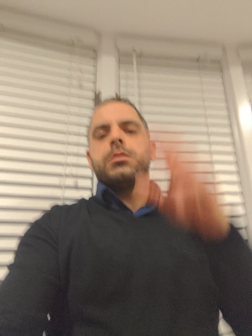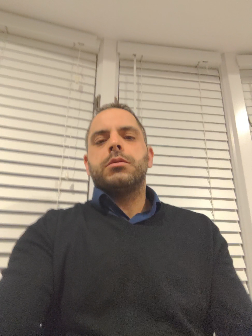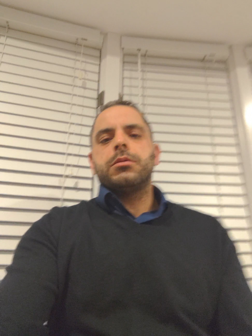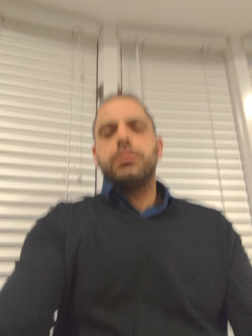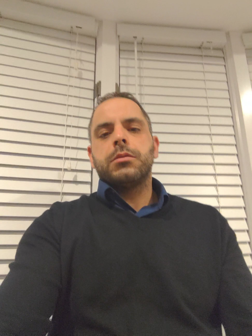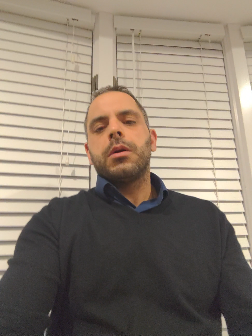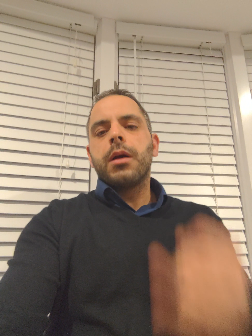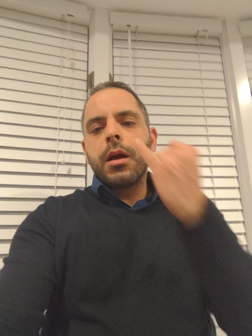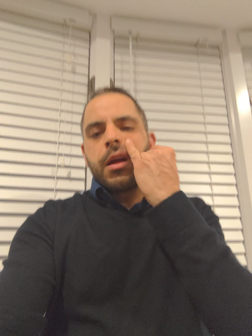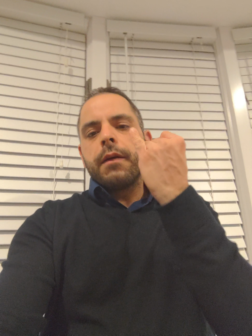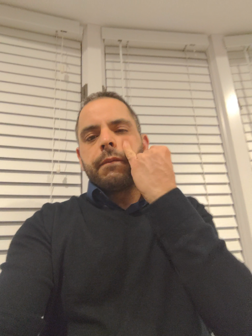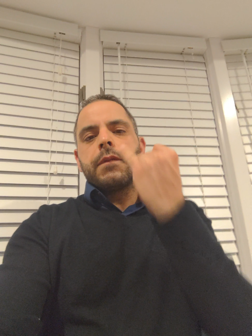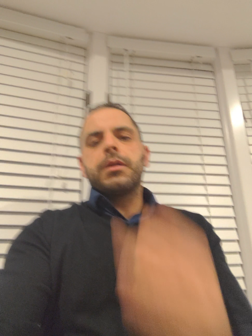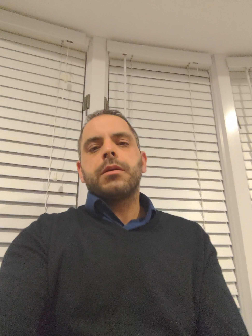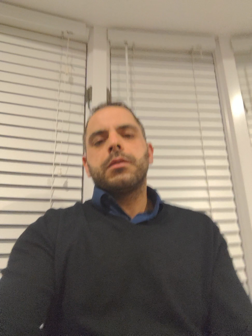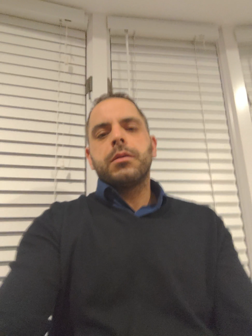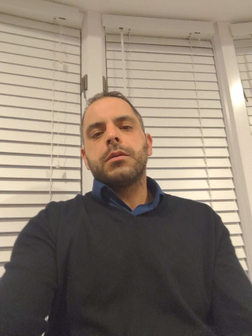if